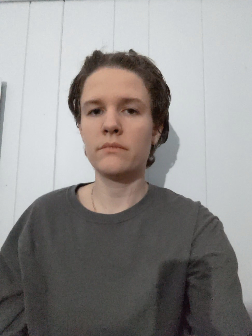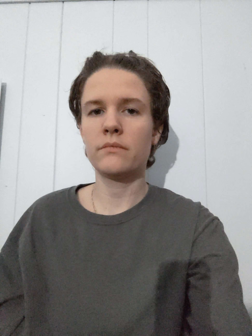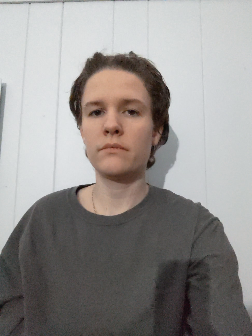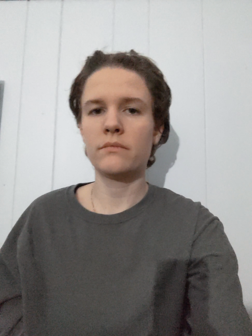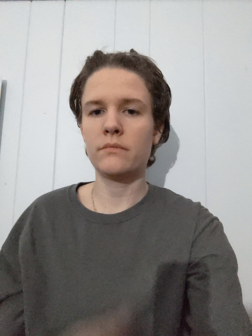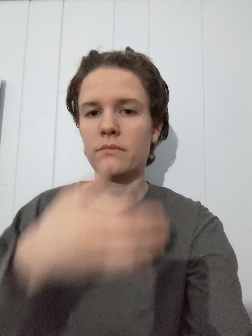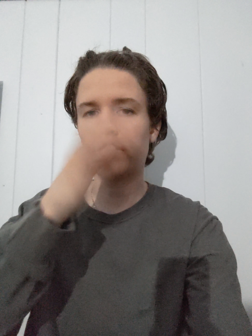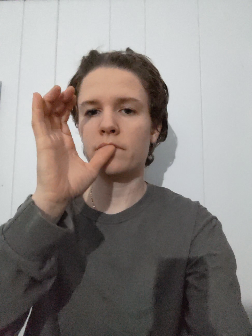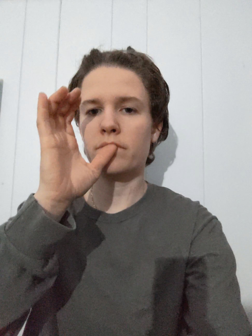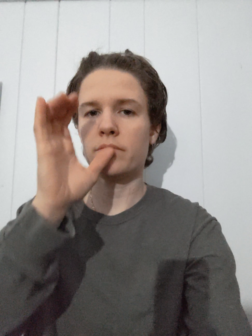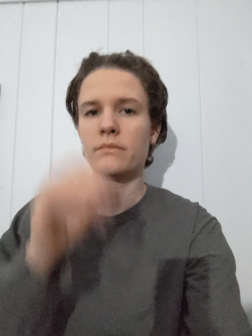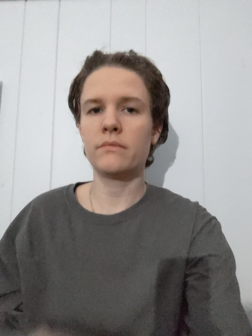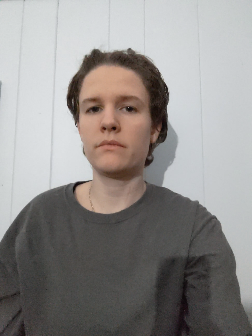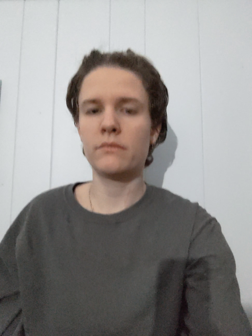drink